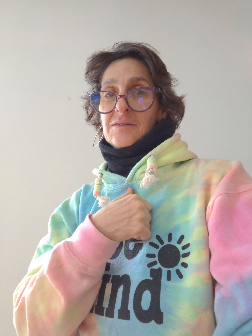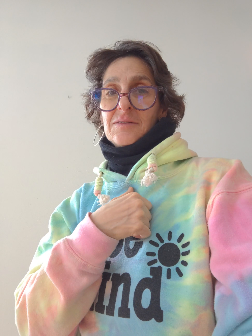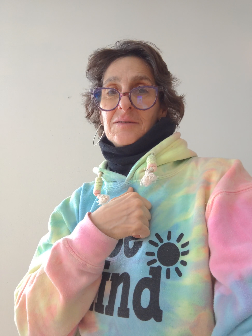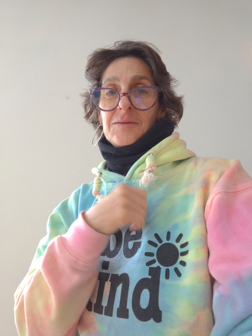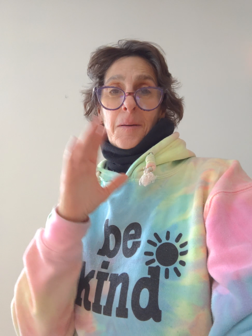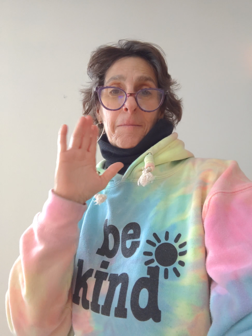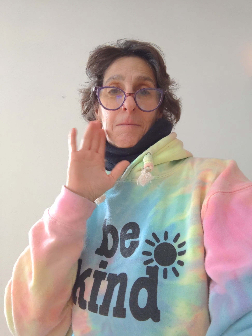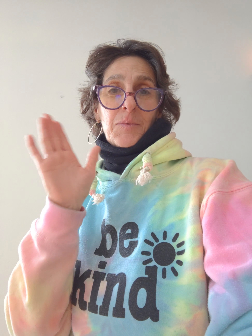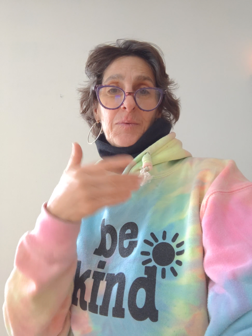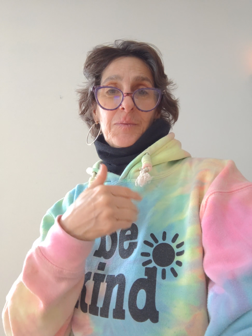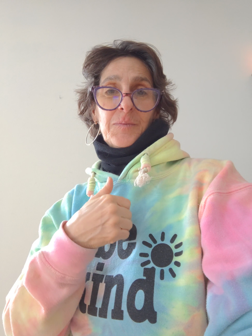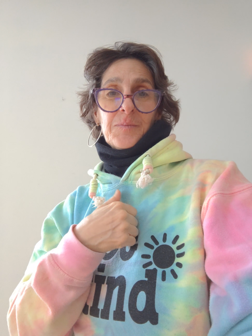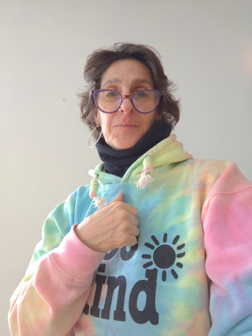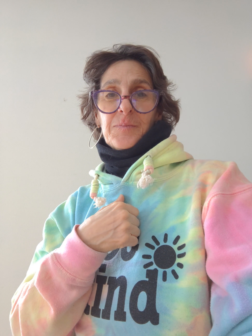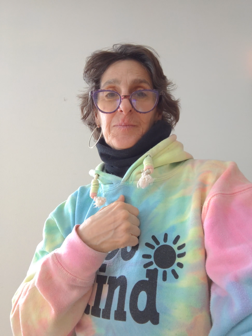bedroom